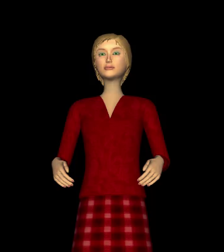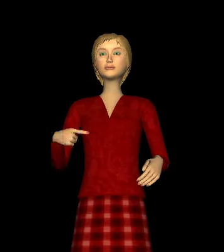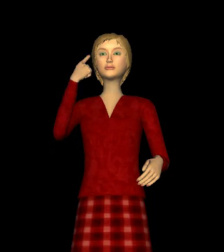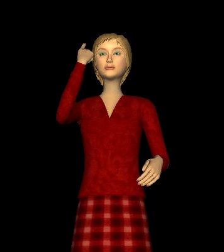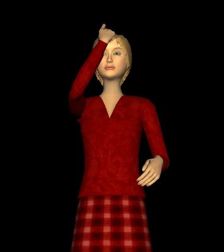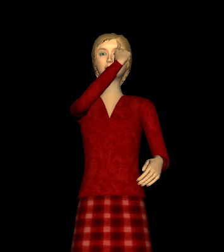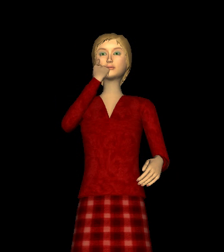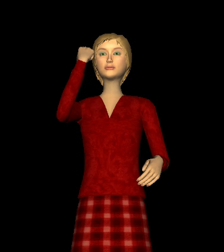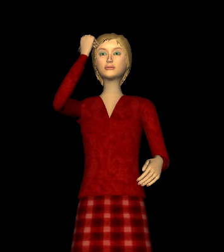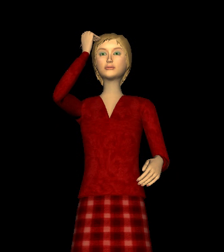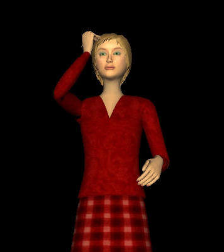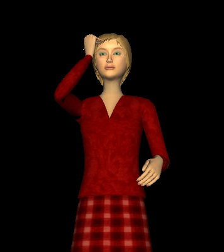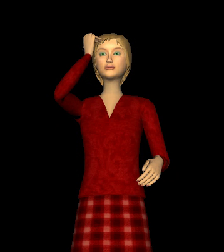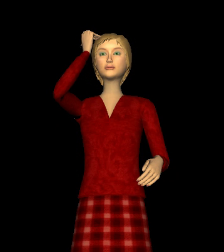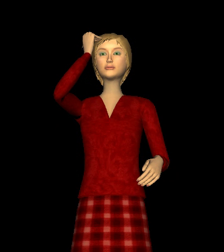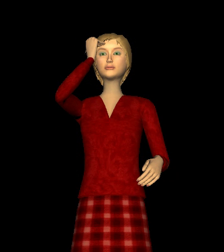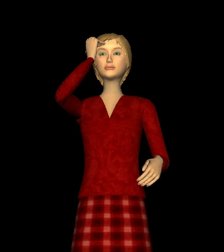رأس